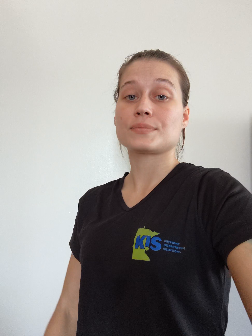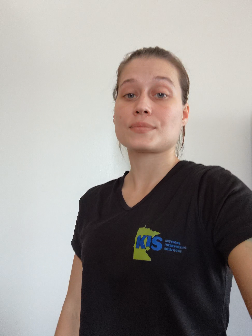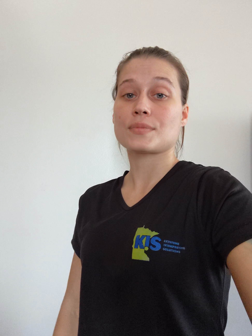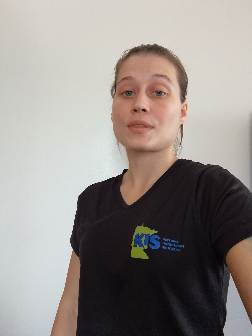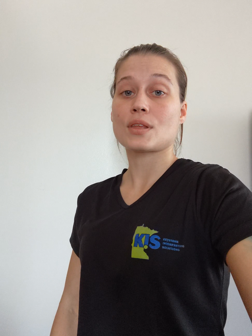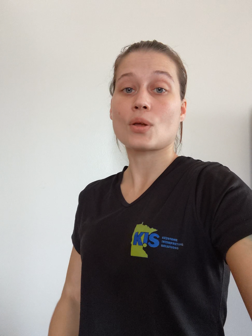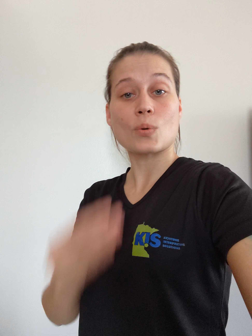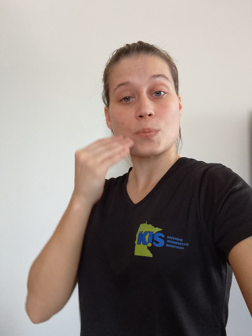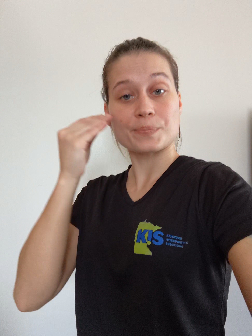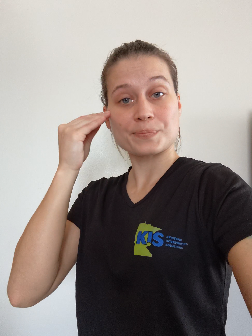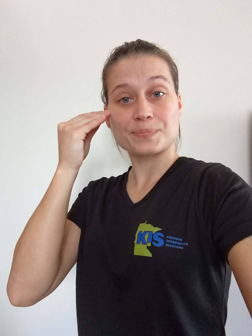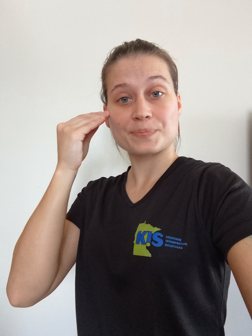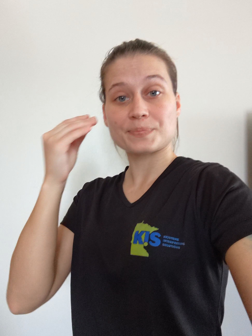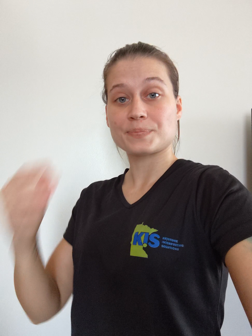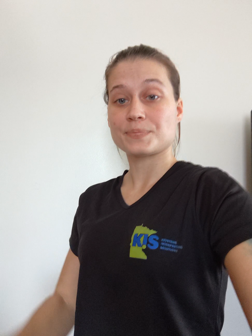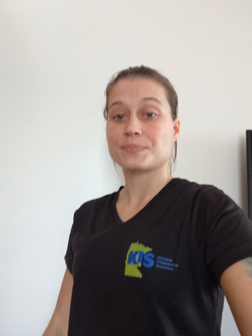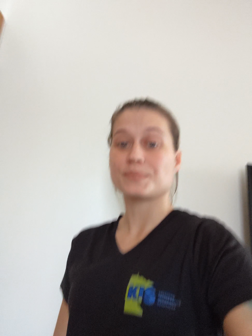home